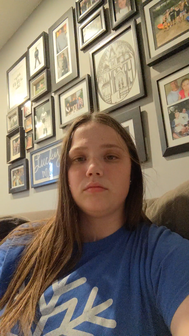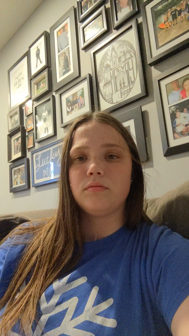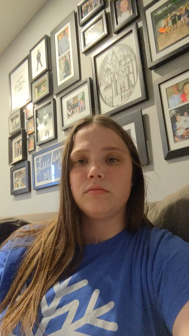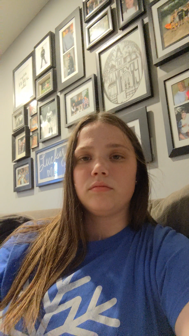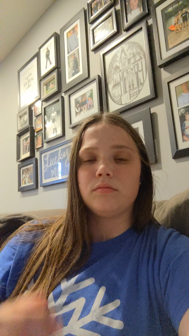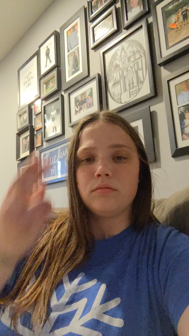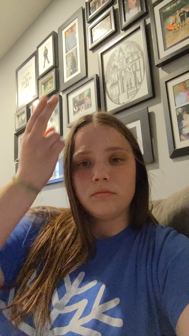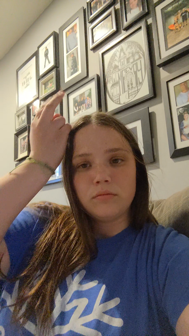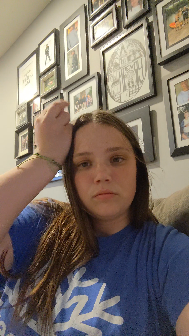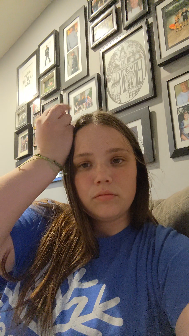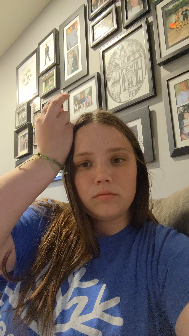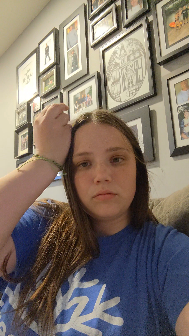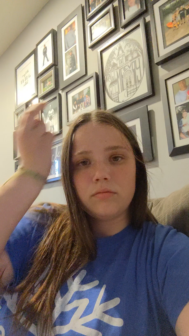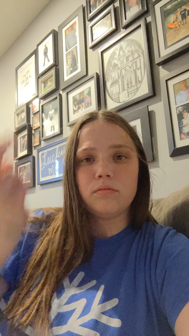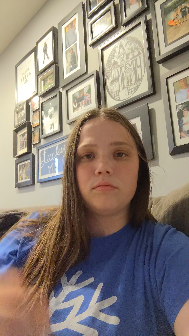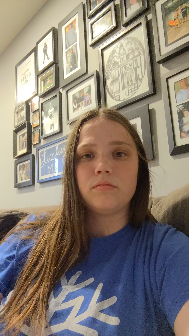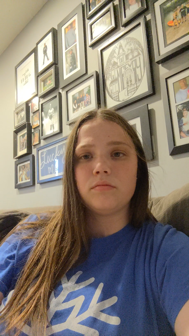rabbit